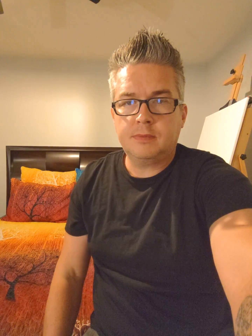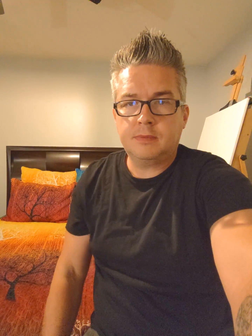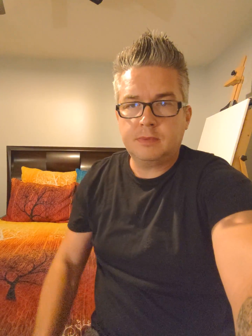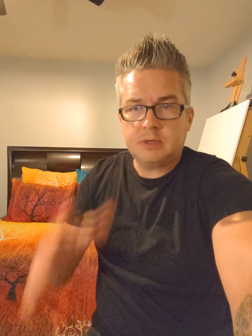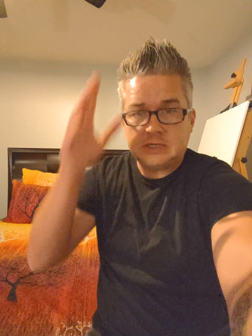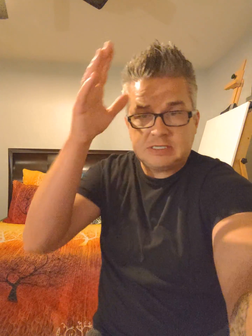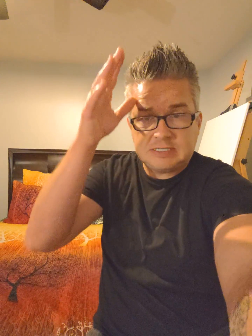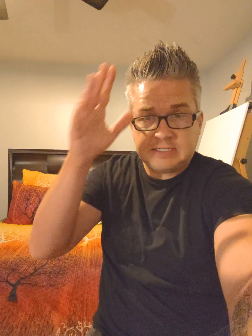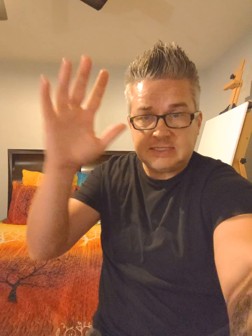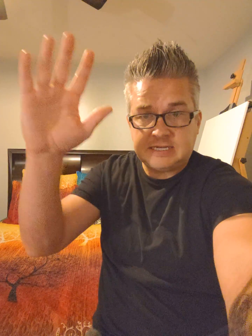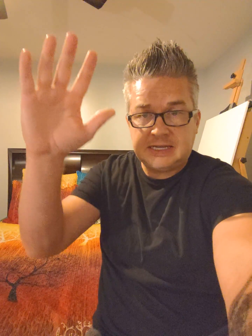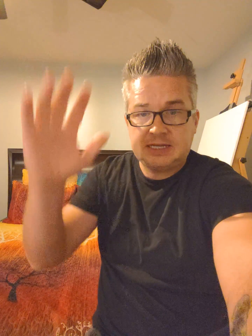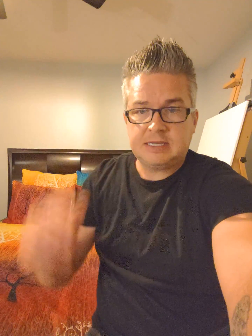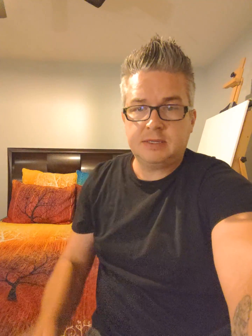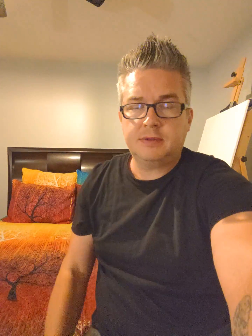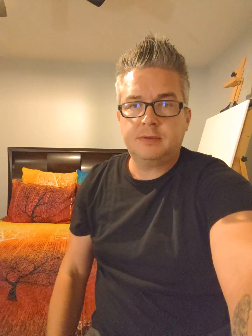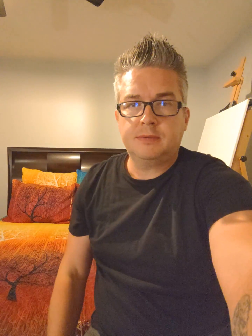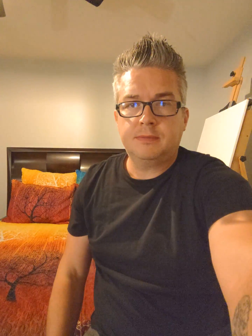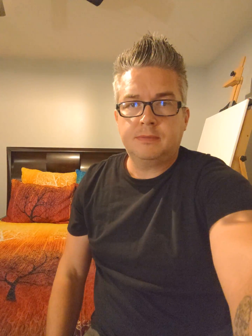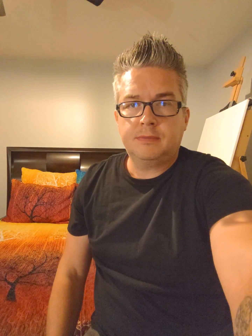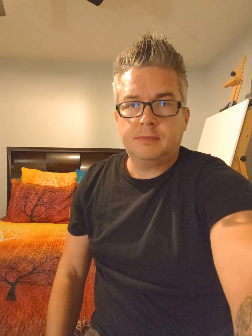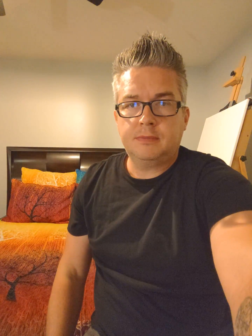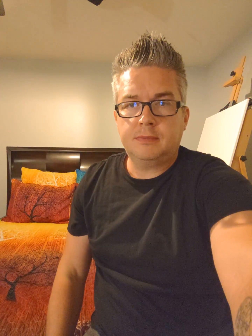deer